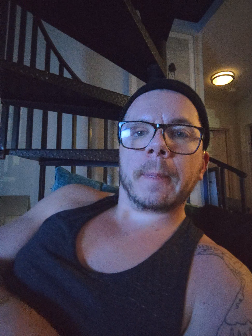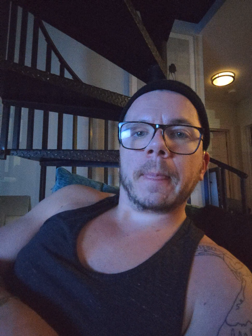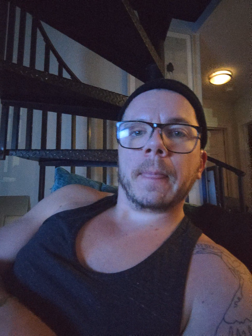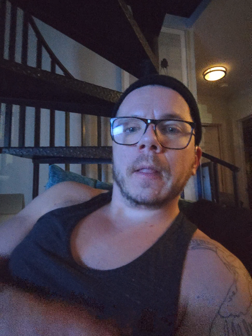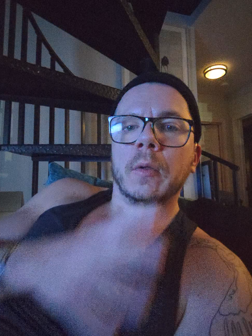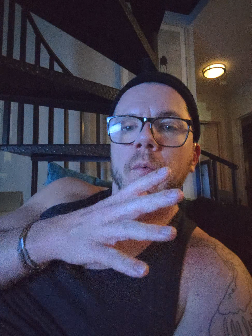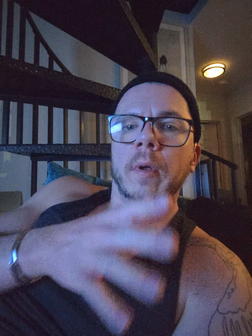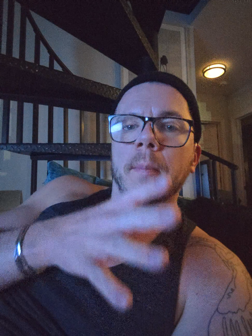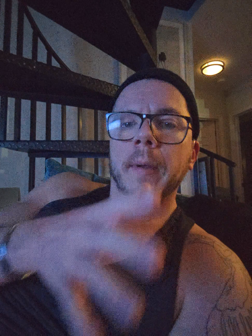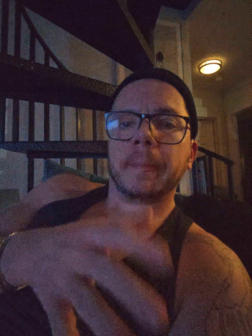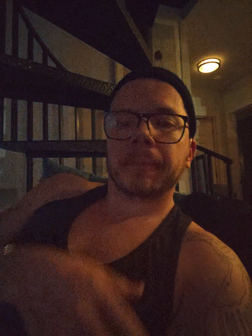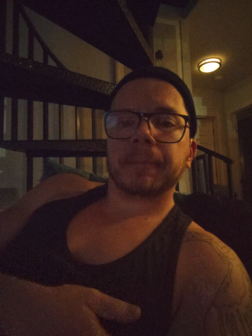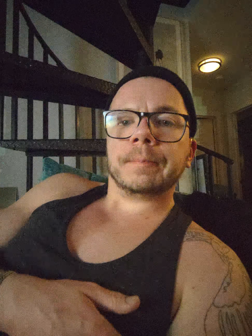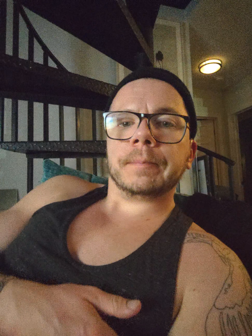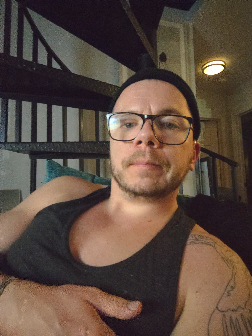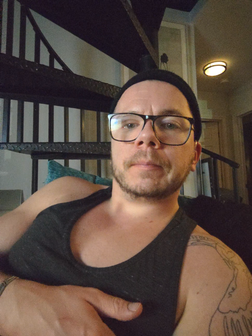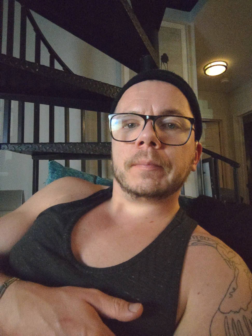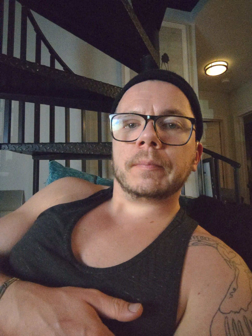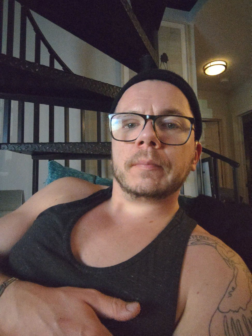grandma